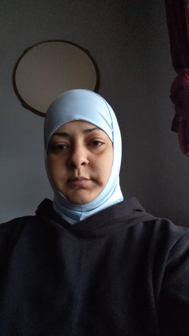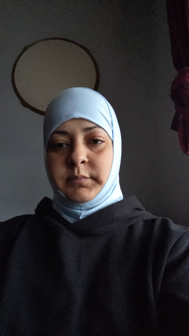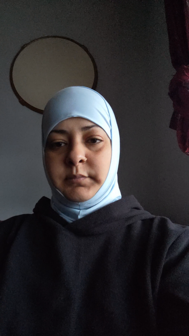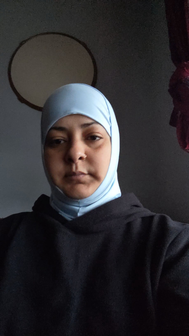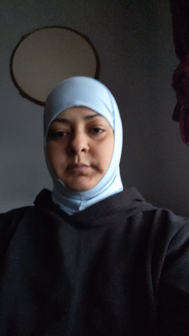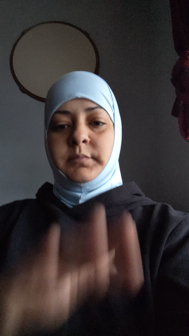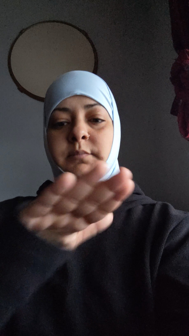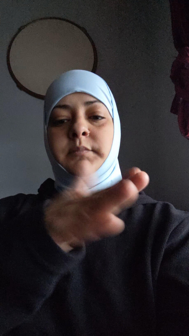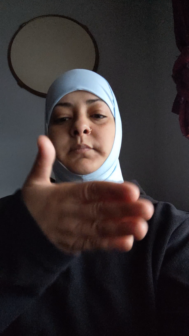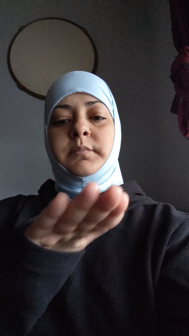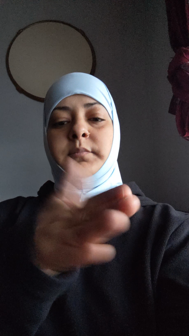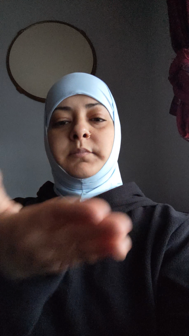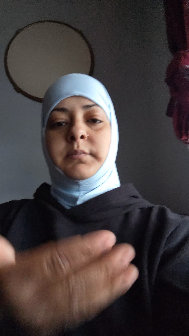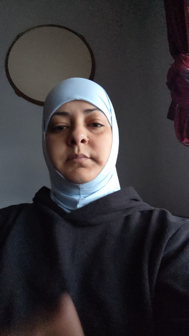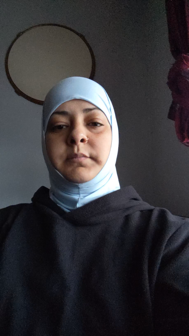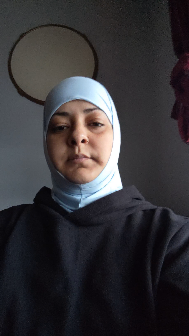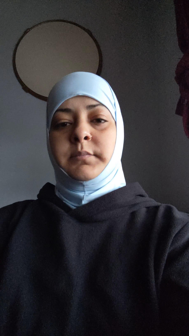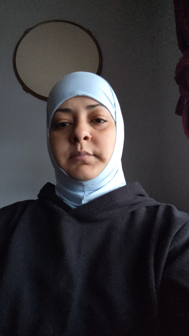kitchen